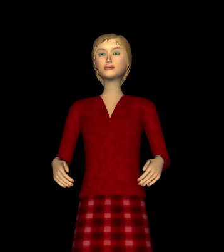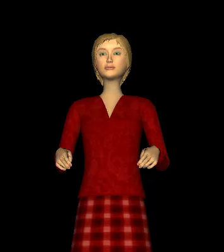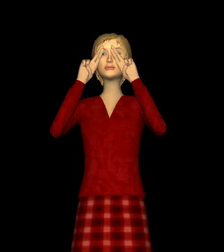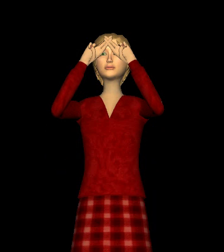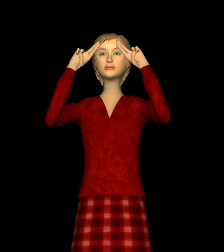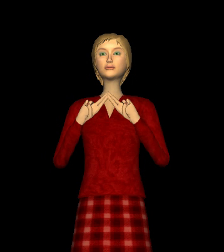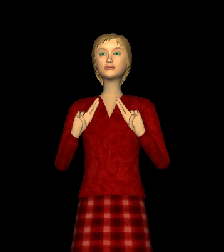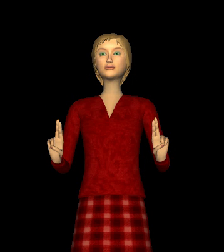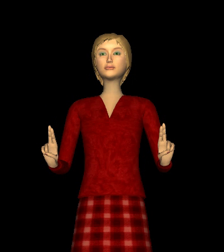دولي